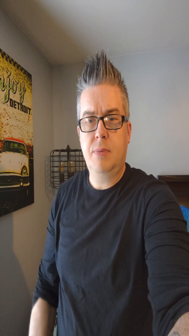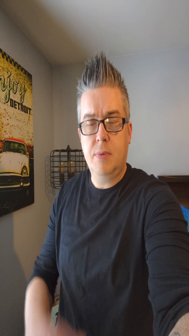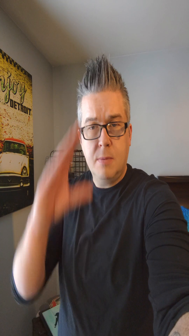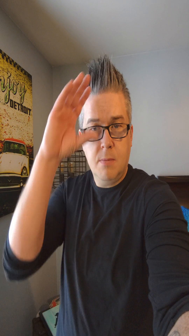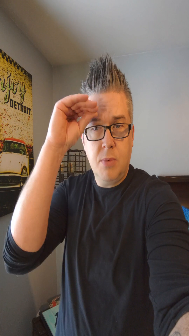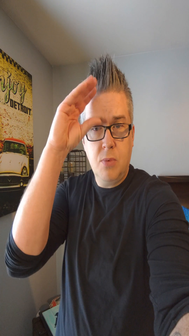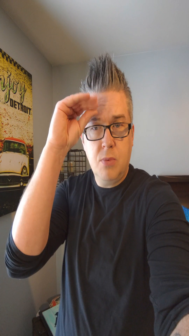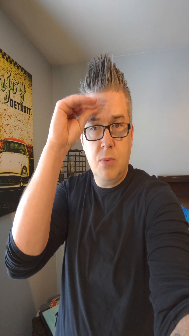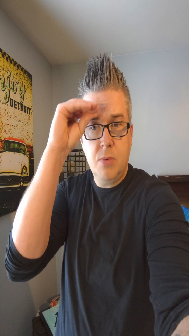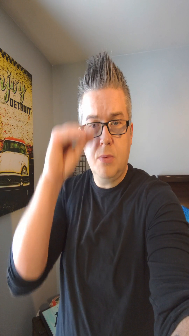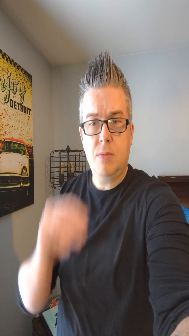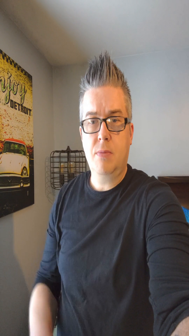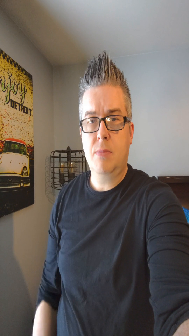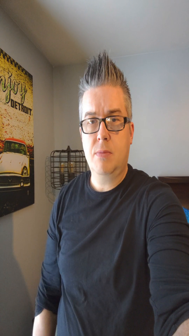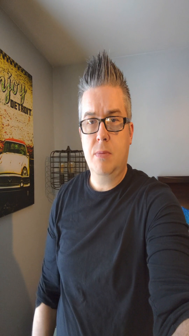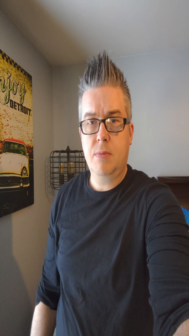boy